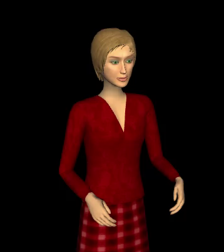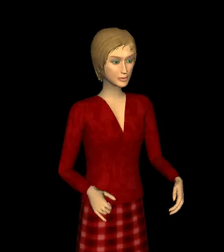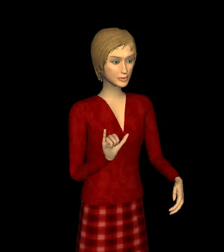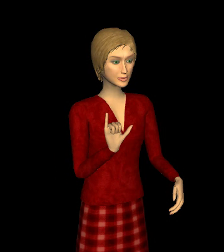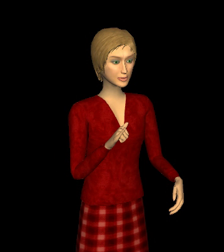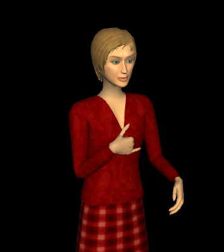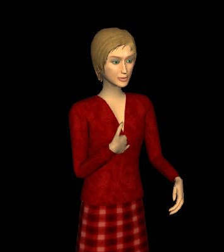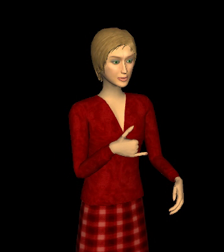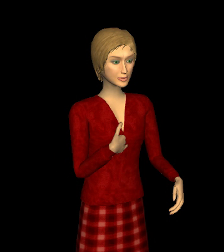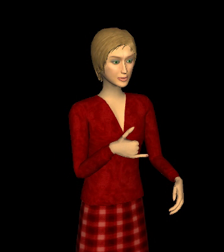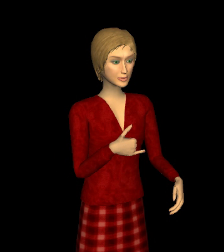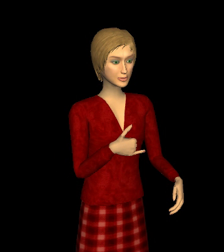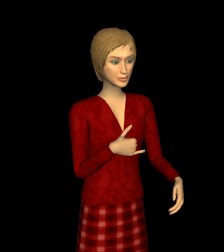الخميس